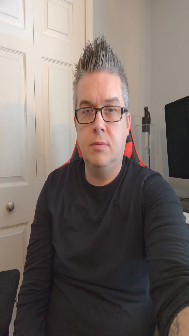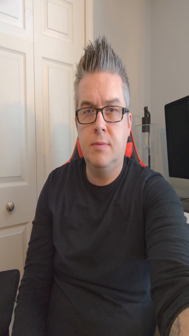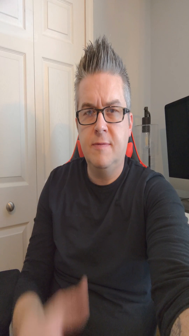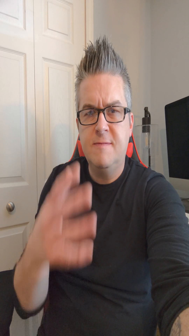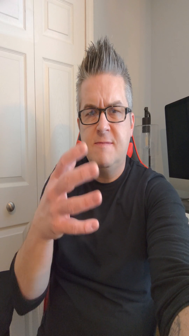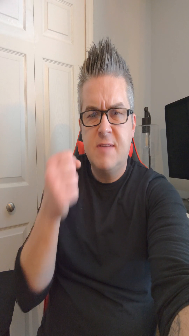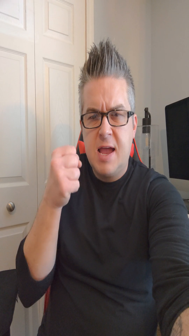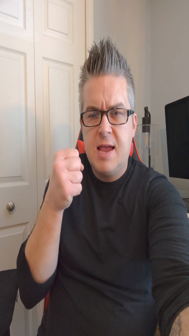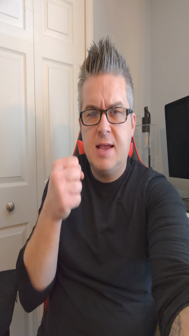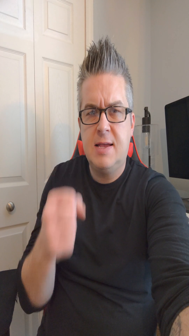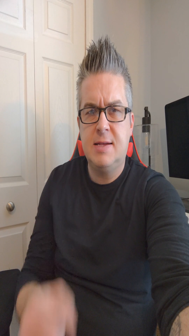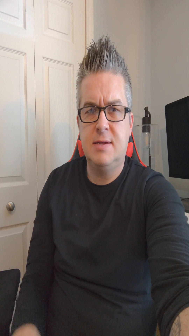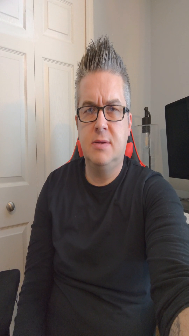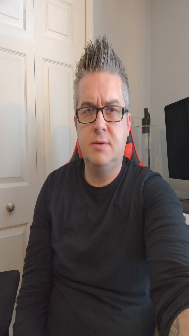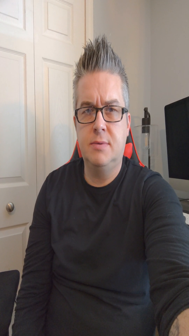fast